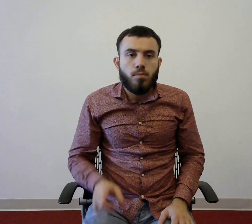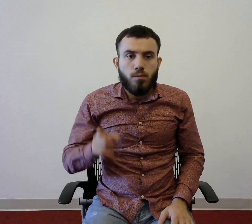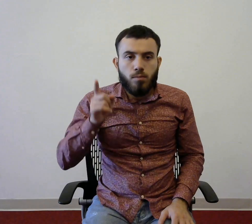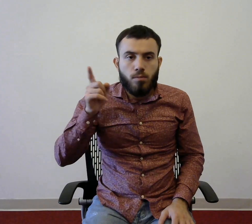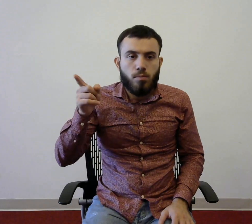O